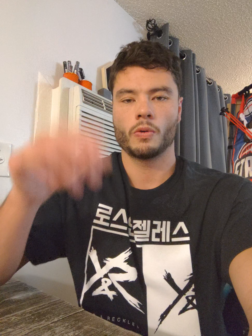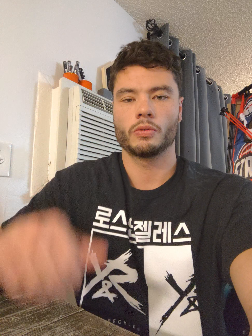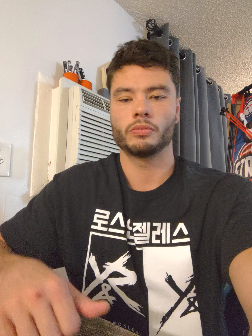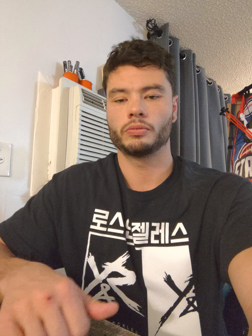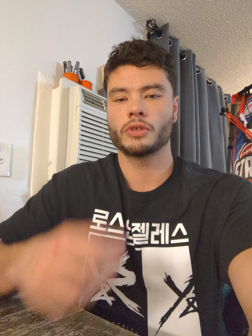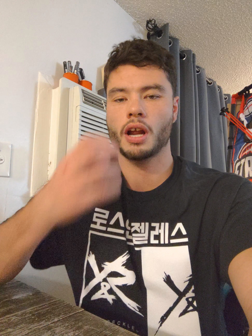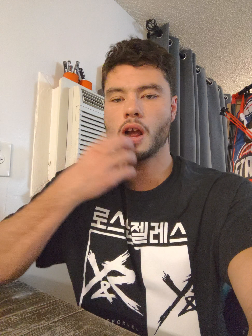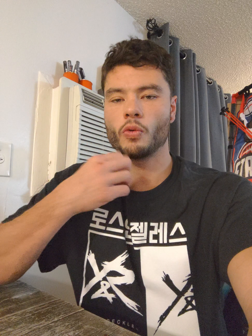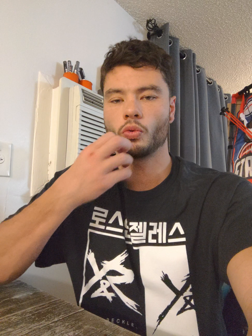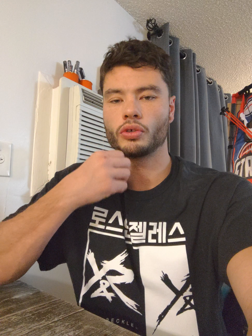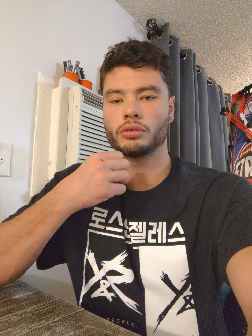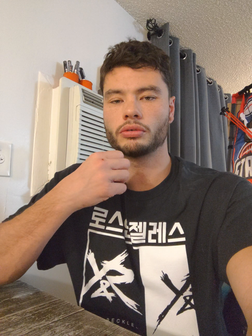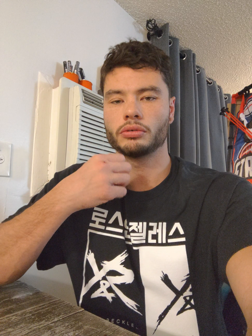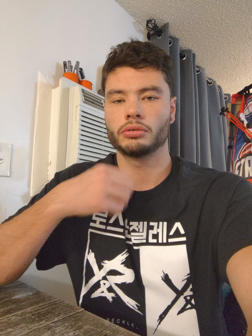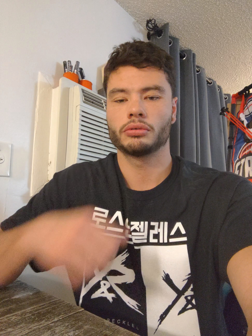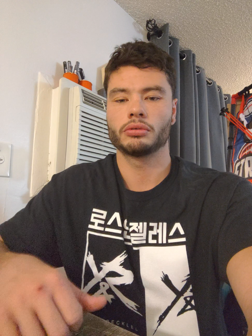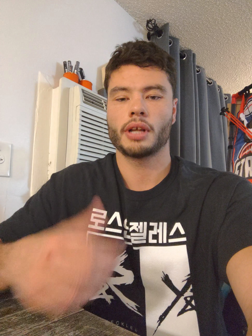underwear